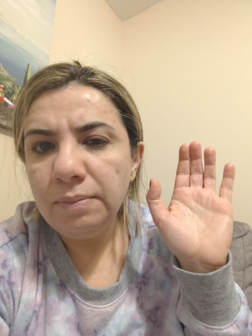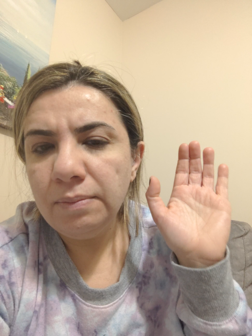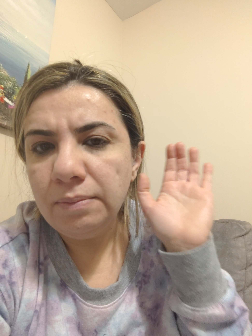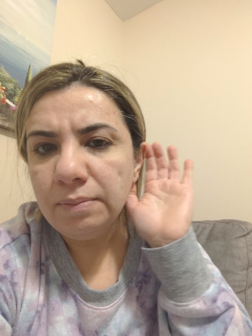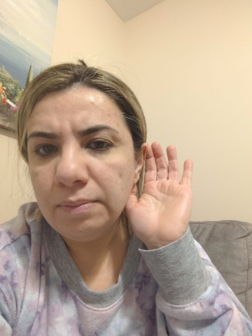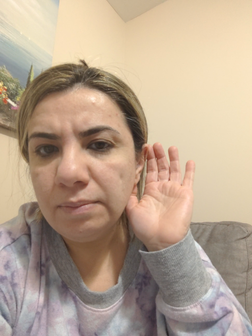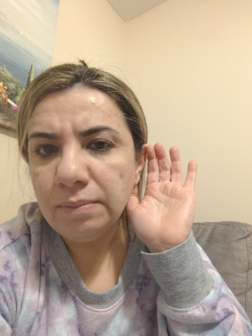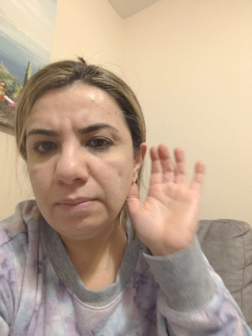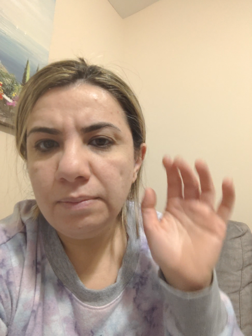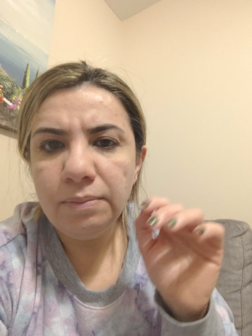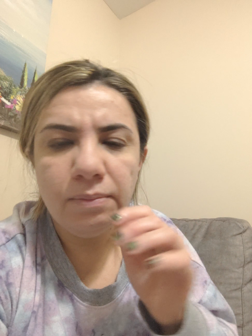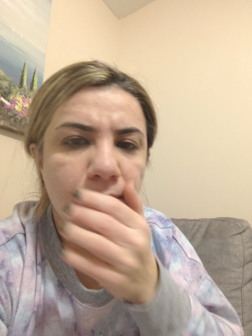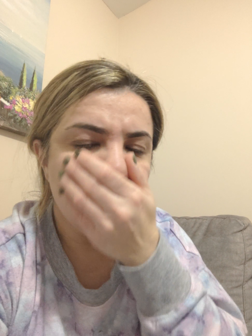hear